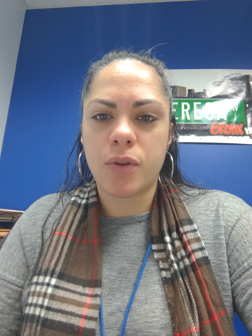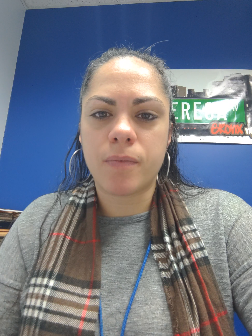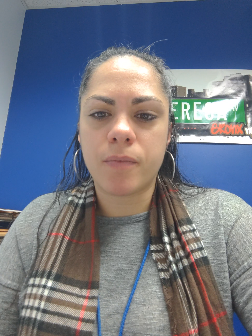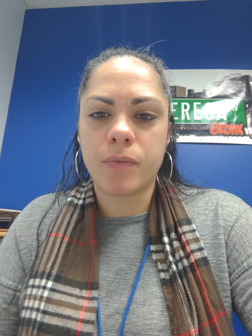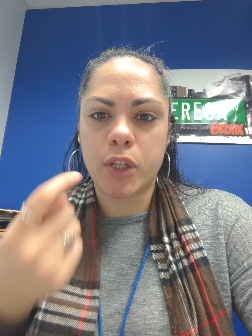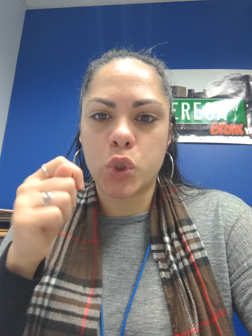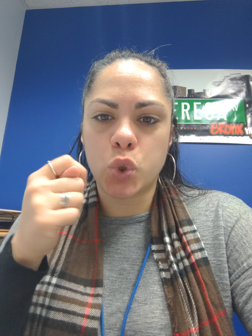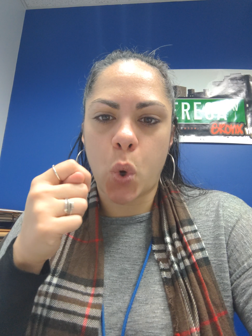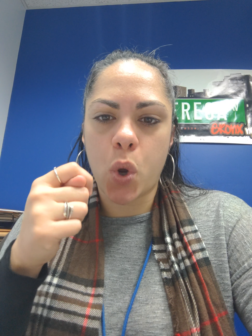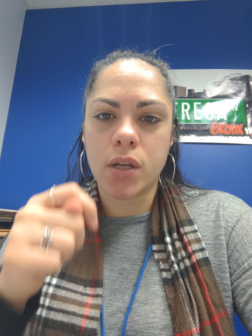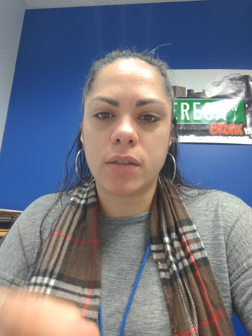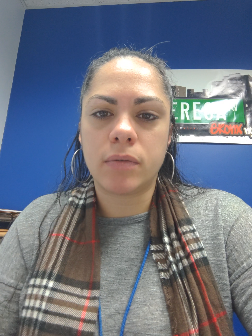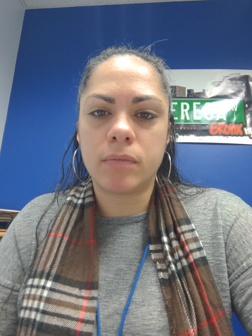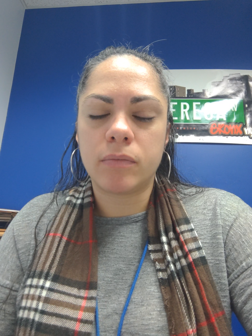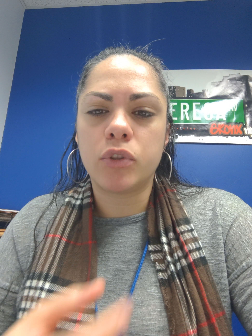toy